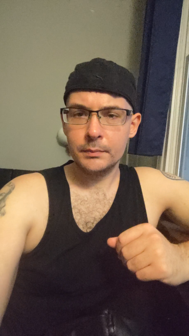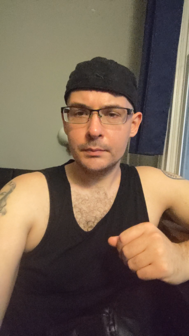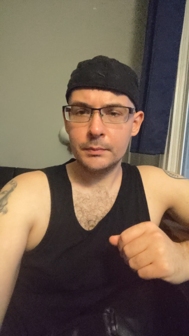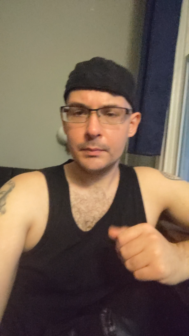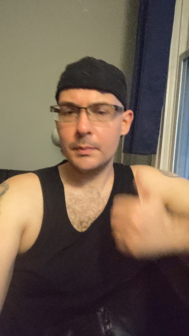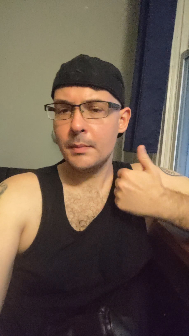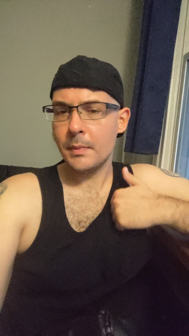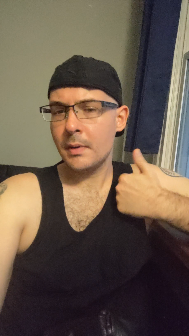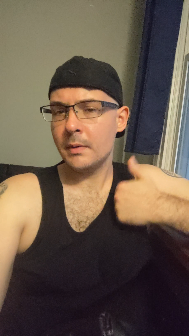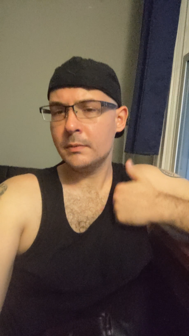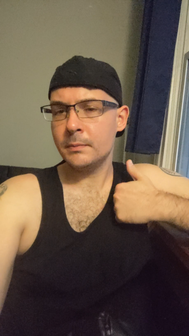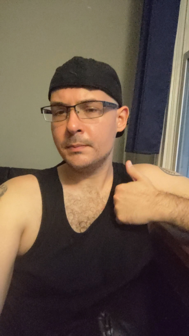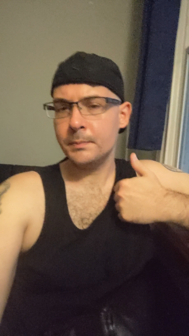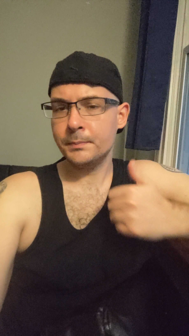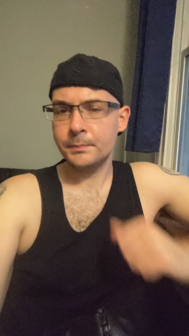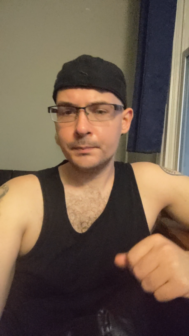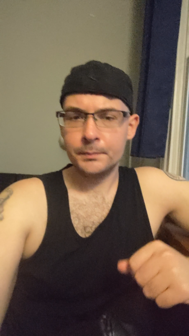bathtub